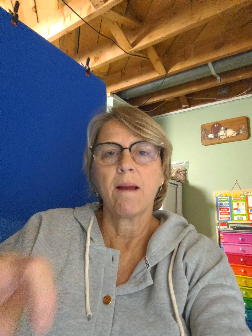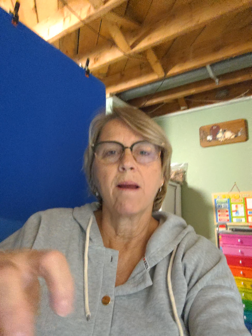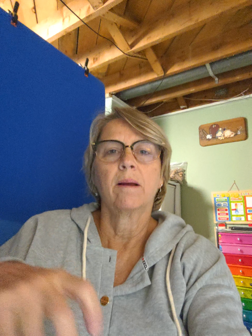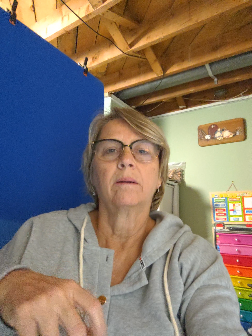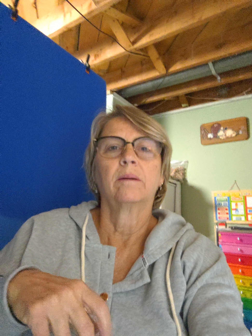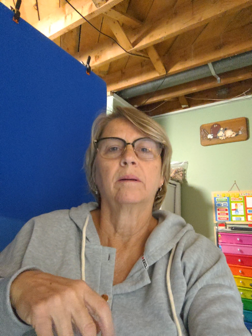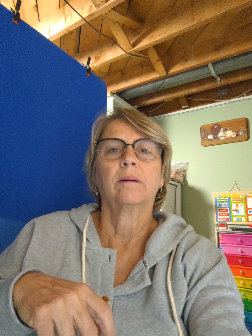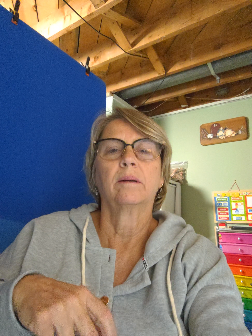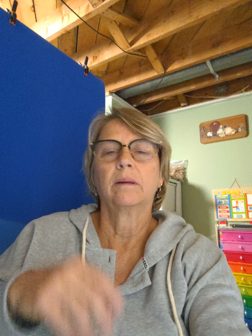ride